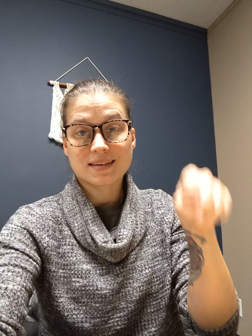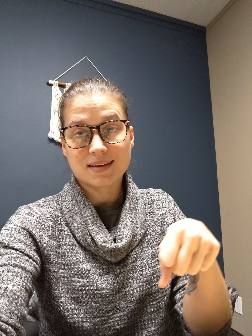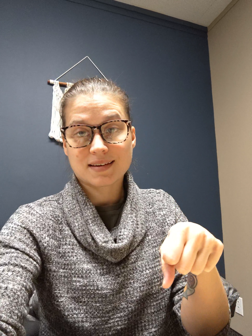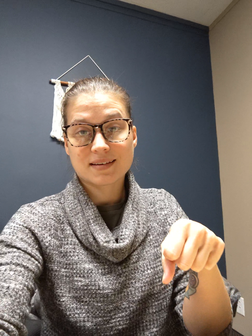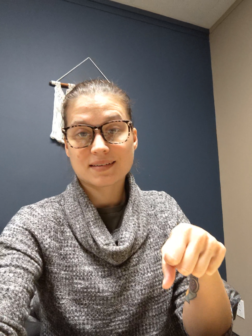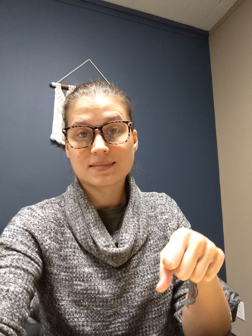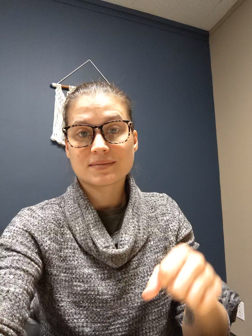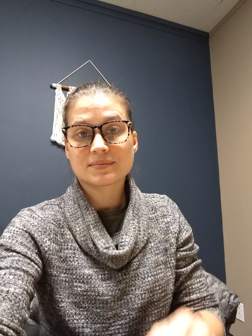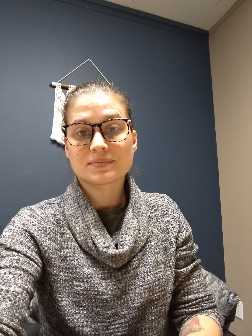can